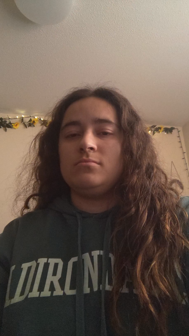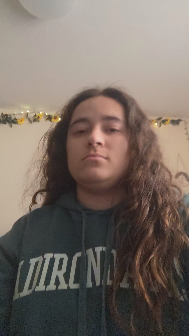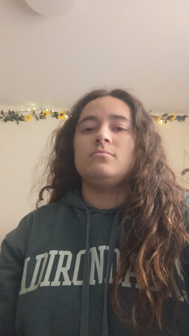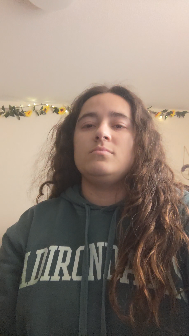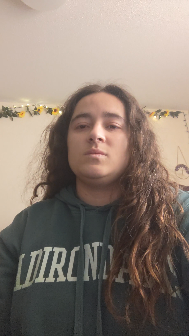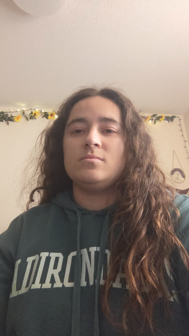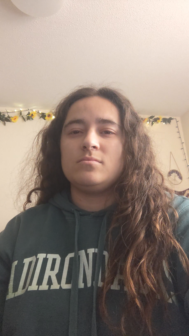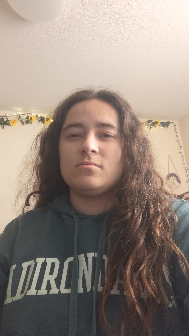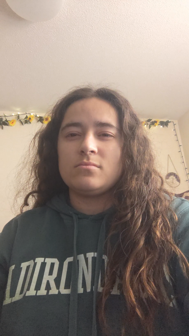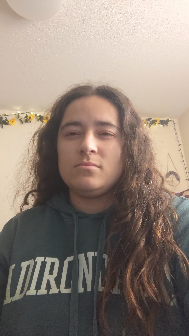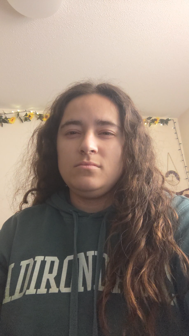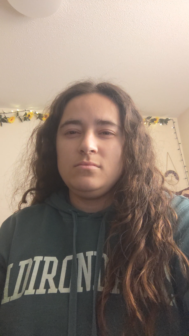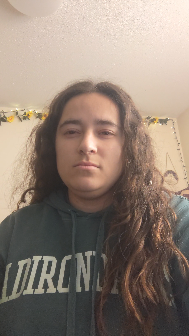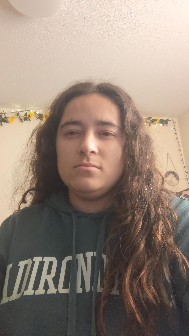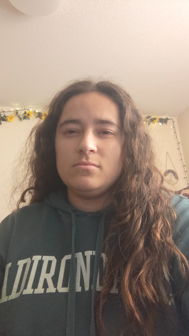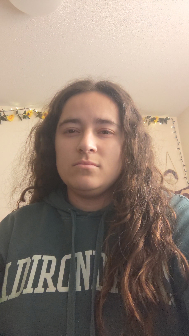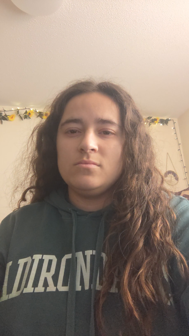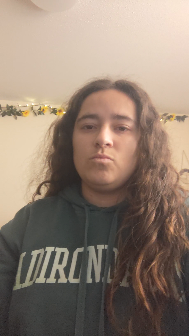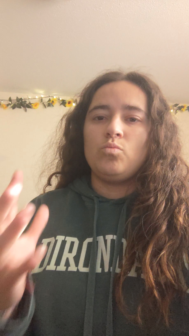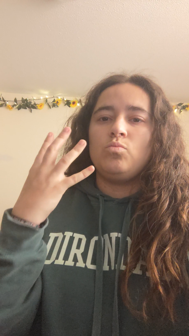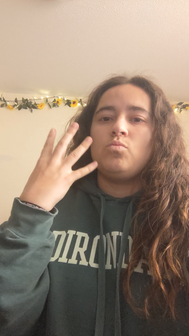got to